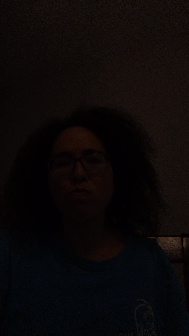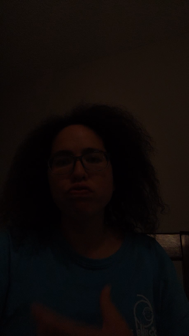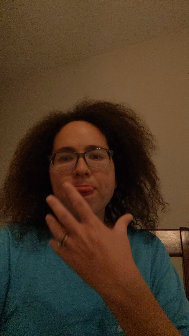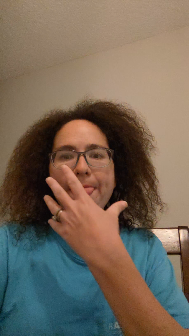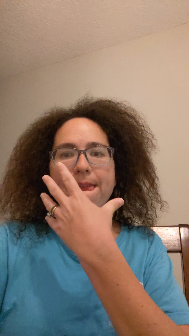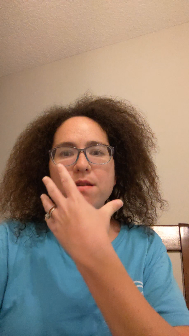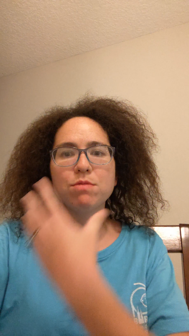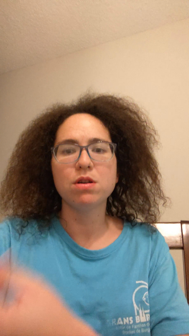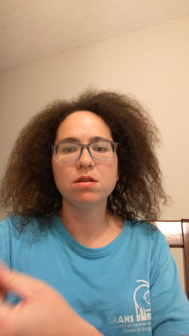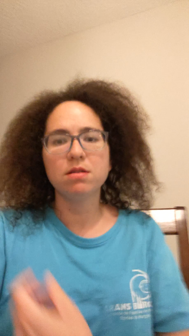poor